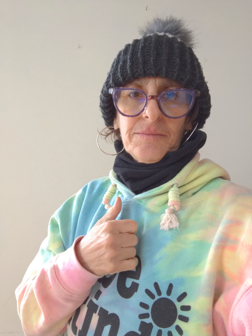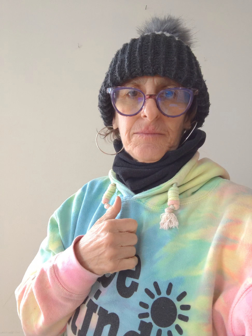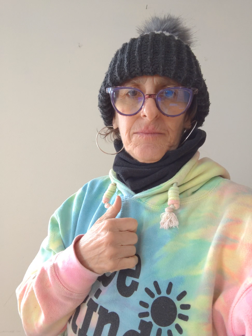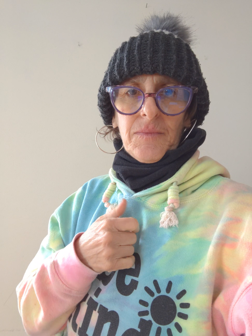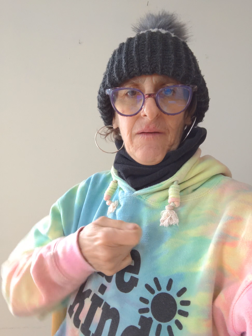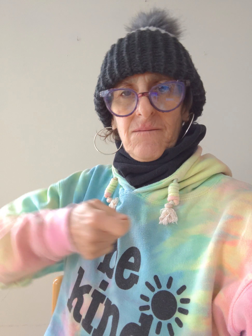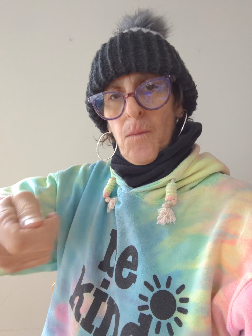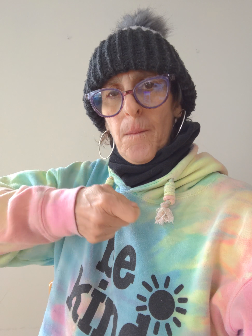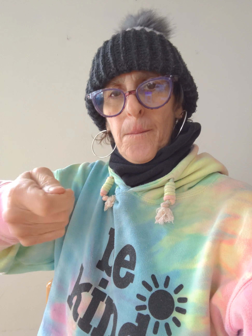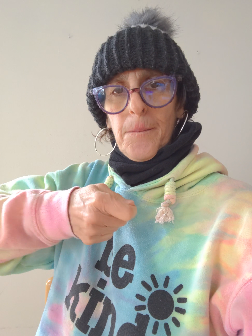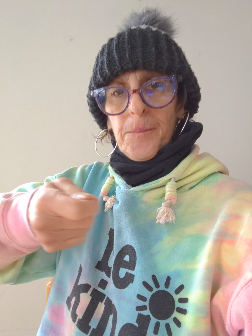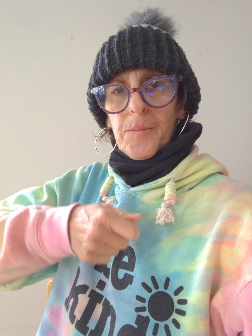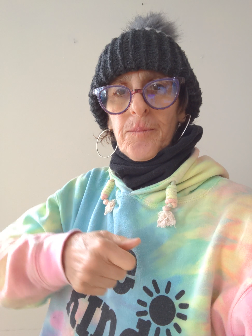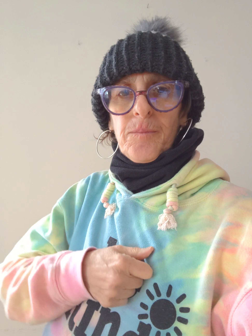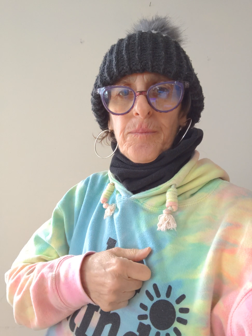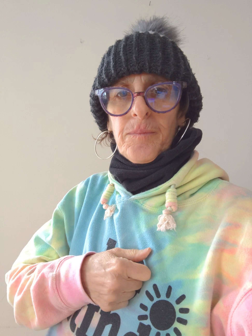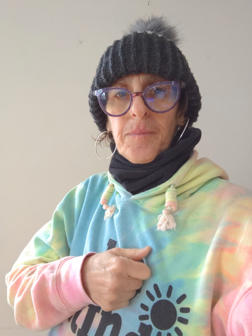vacuum